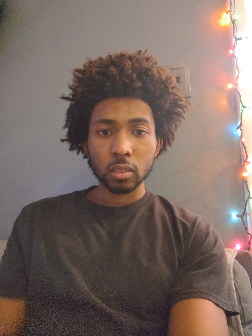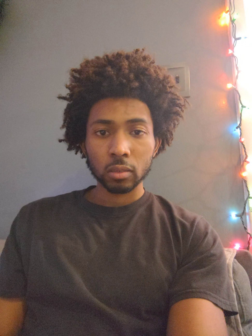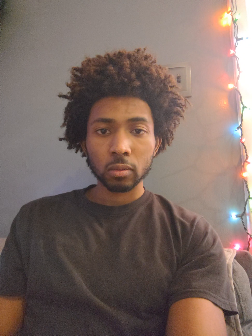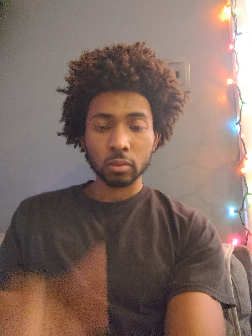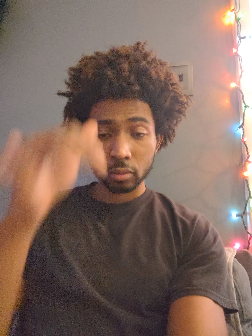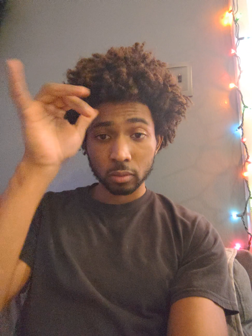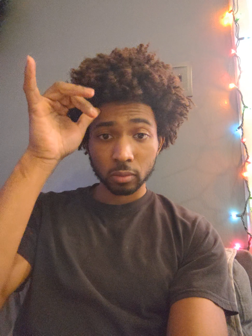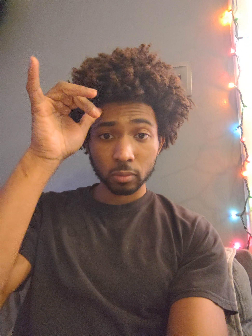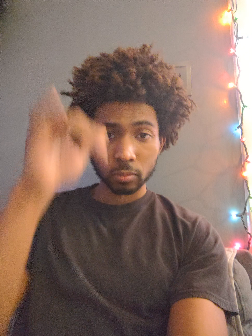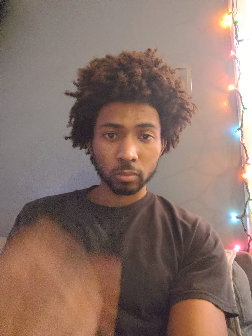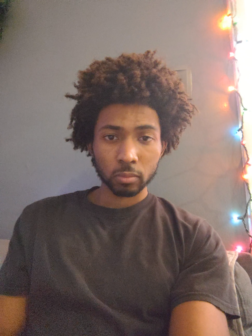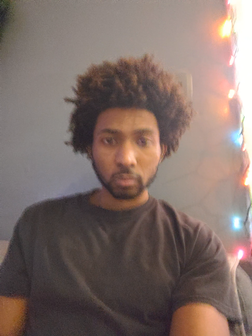cow